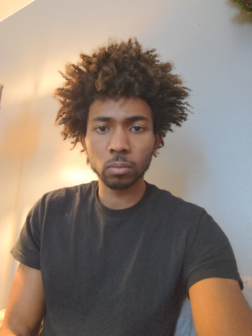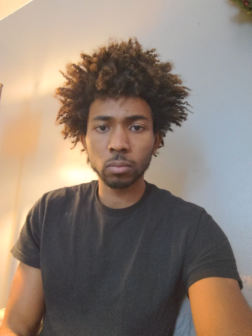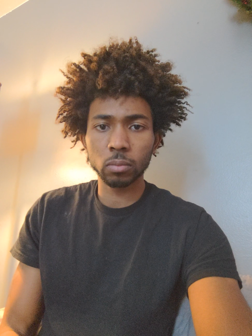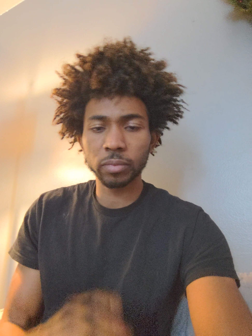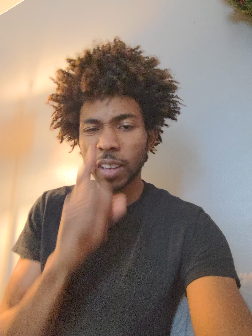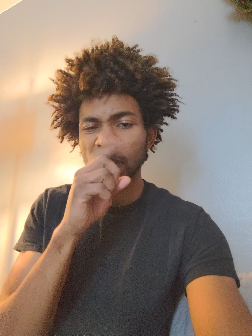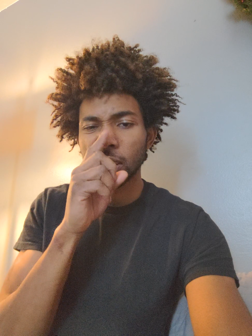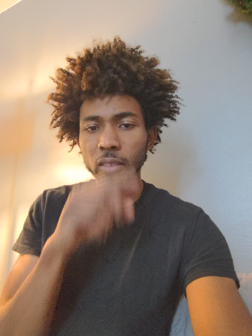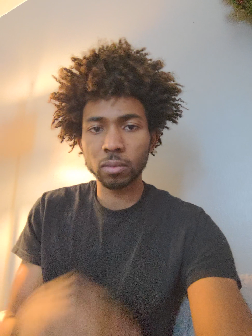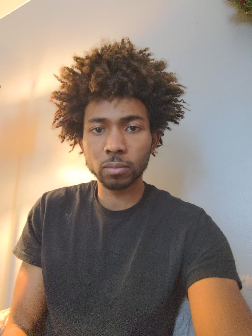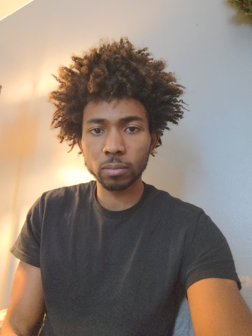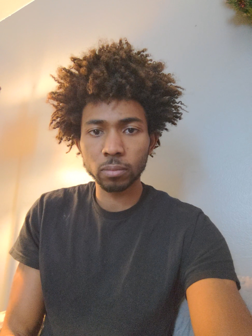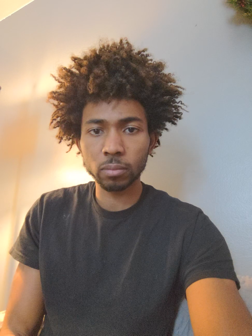pretend